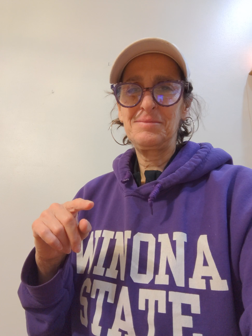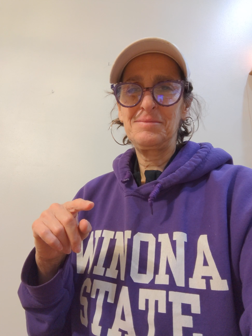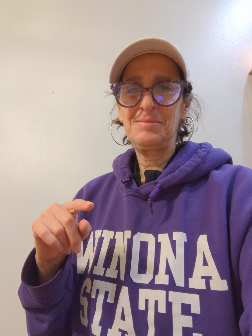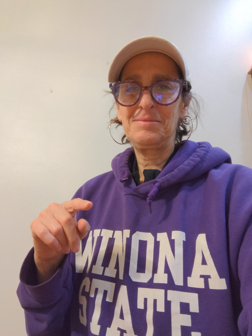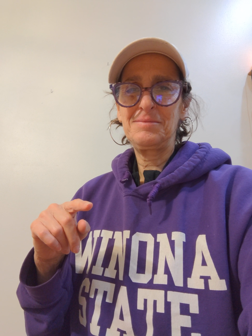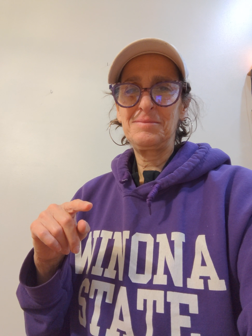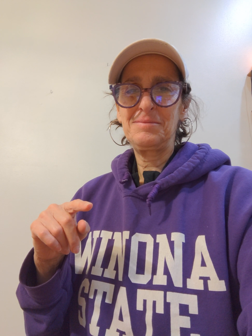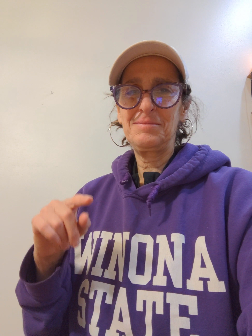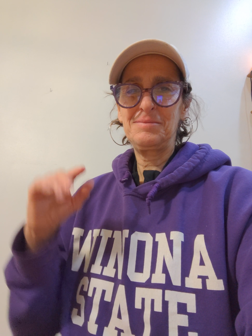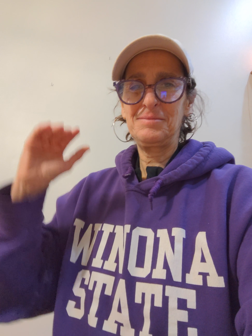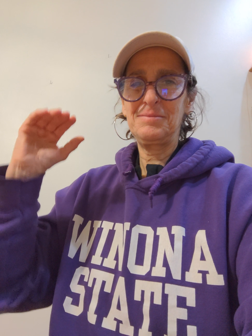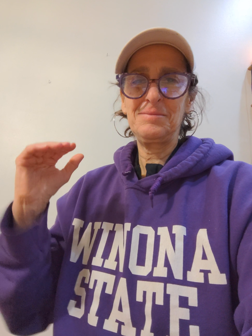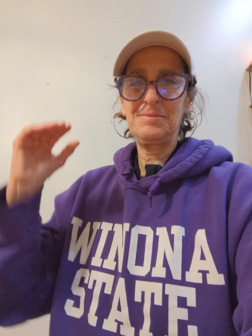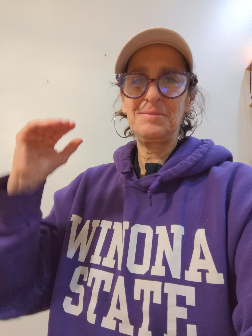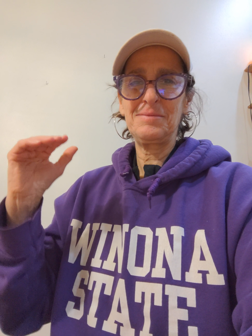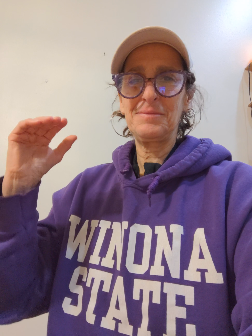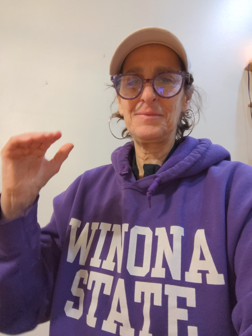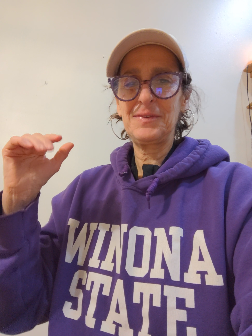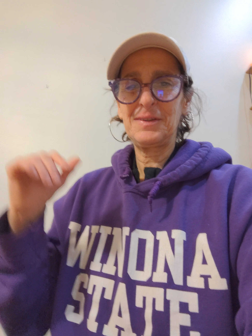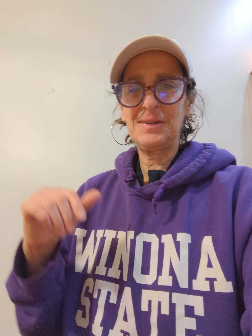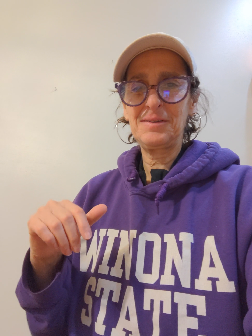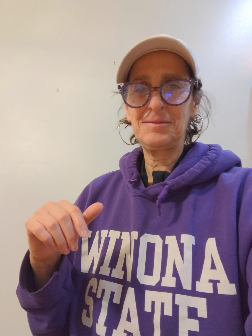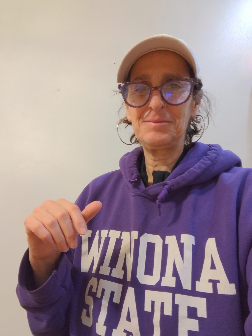child